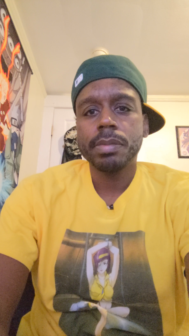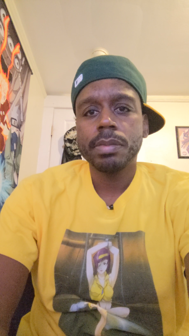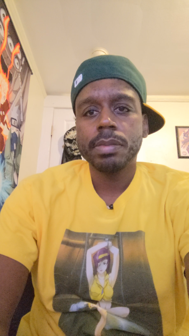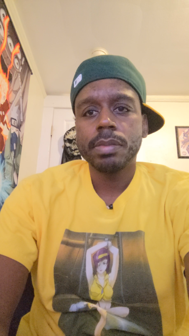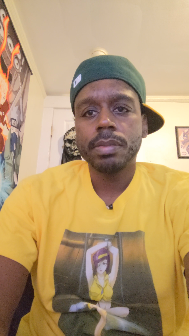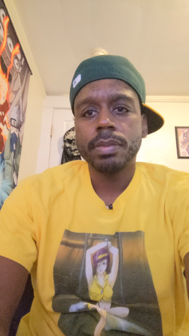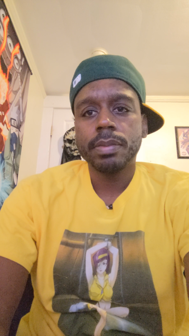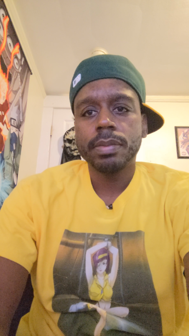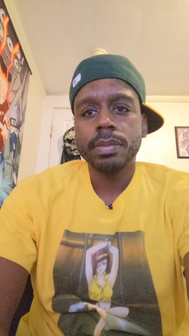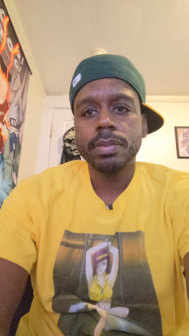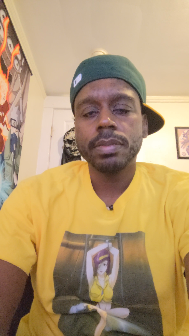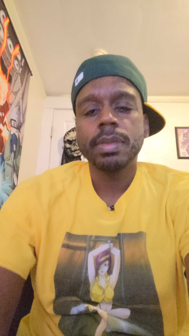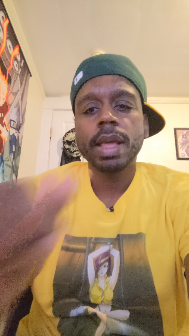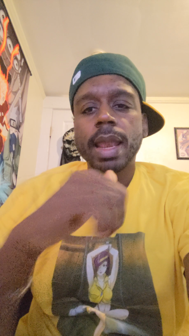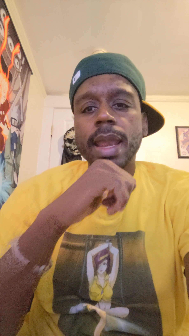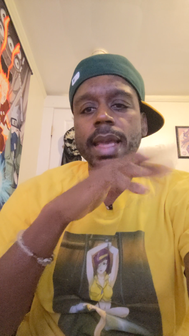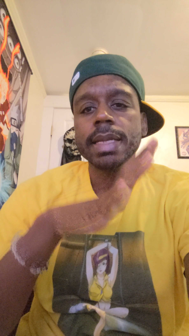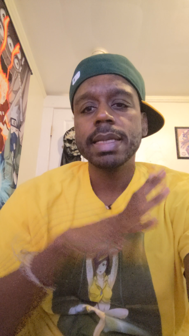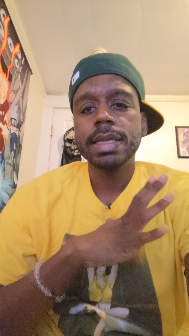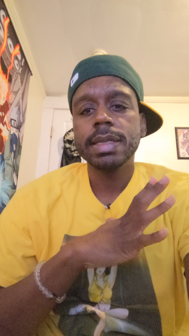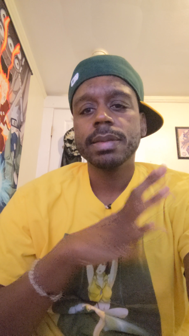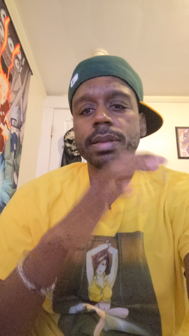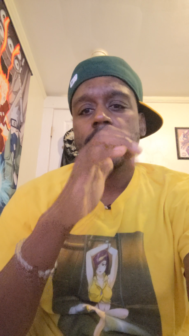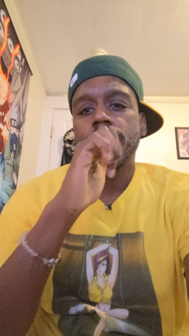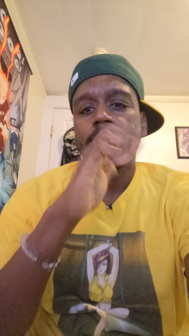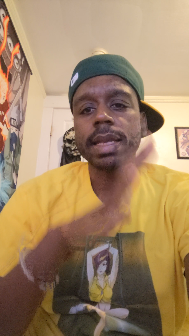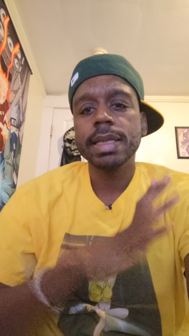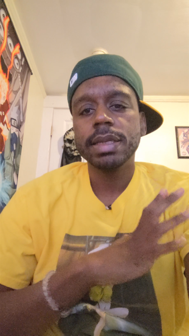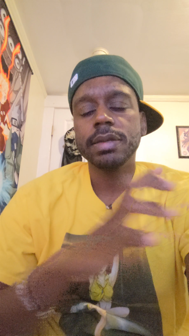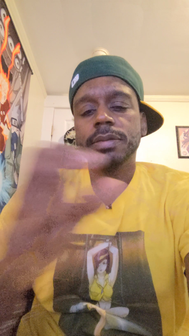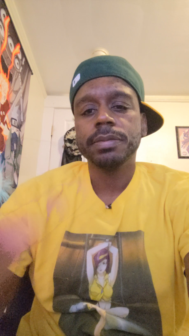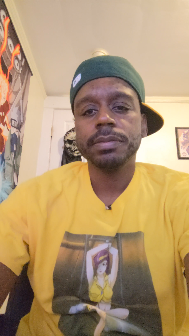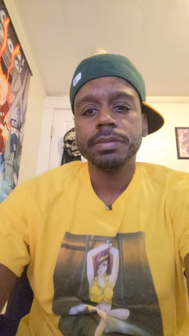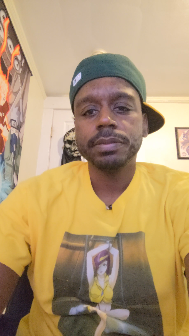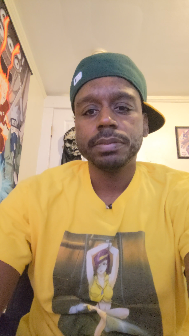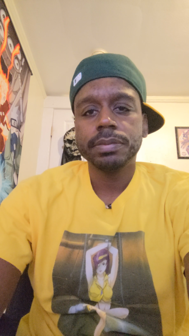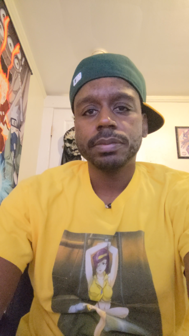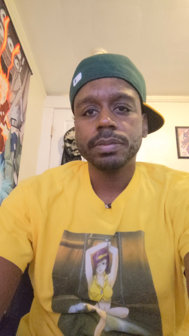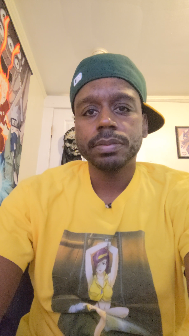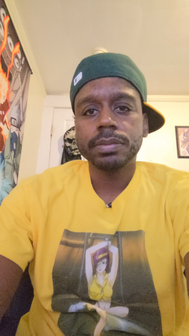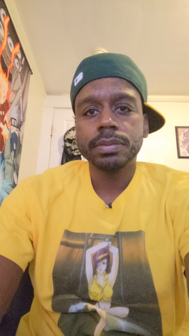lady